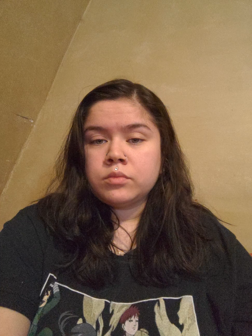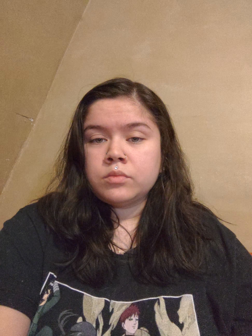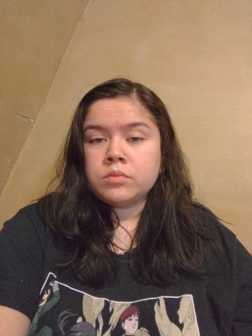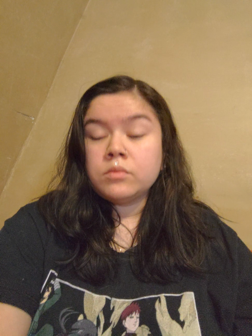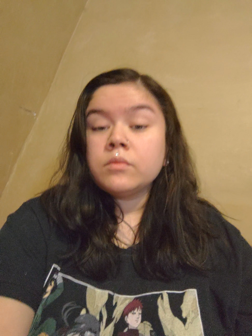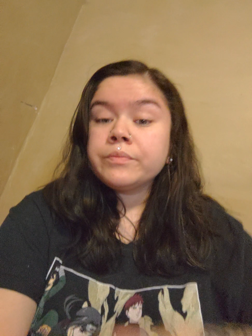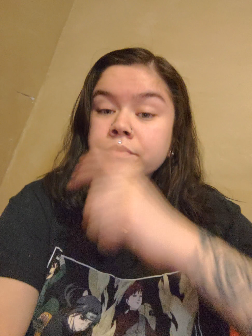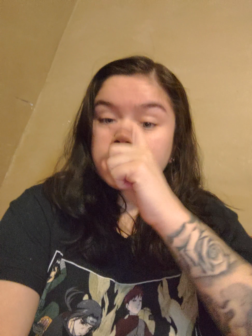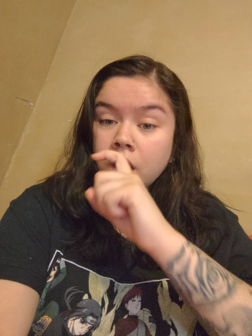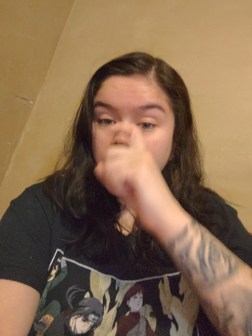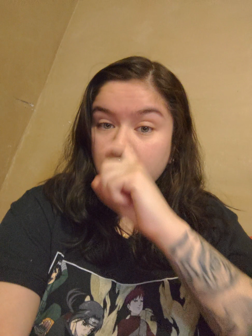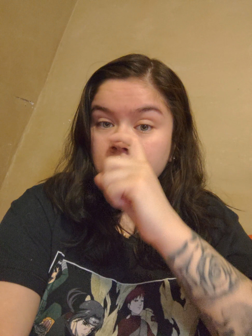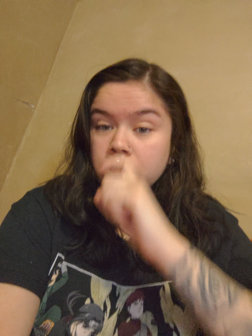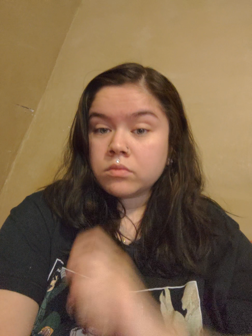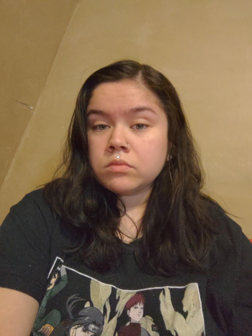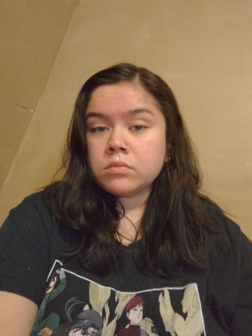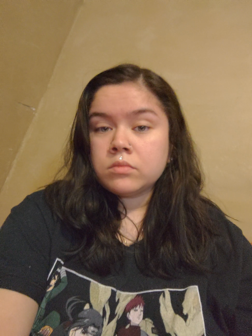doll